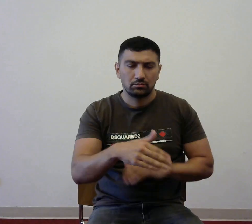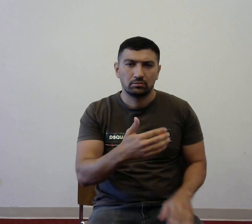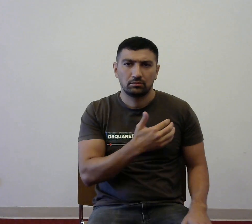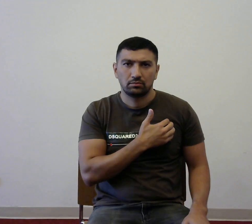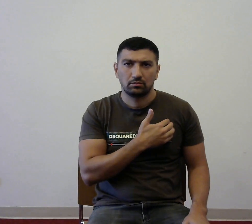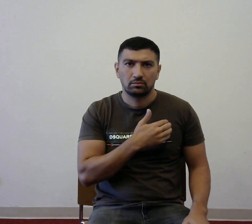istəmək